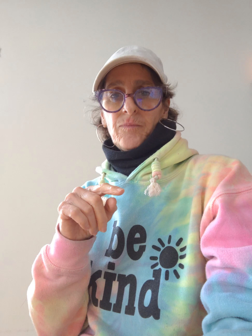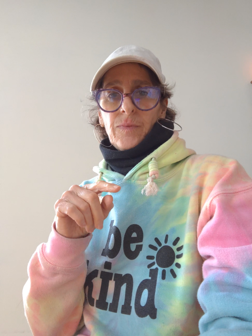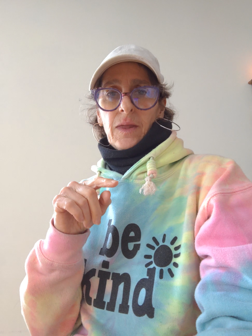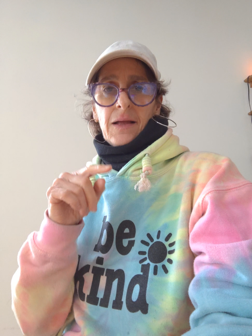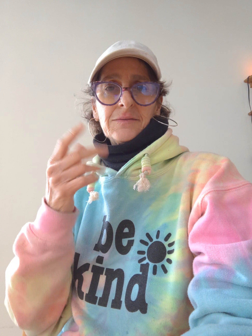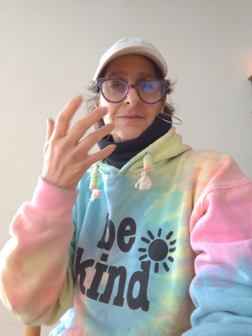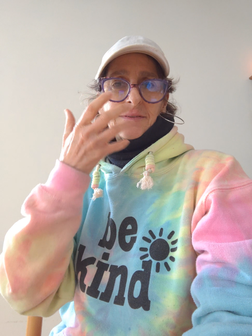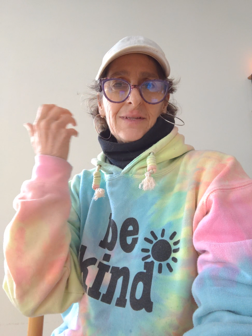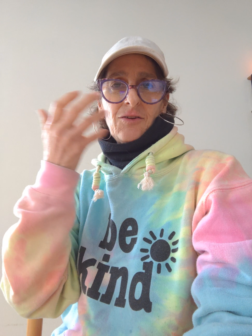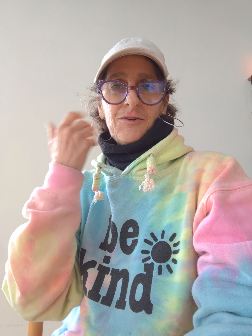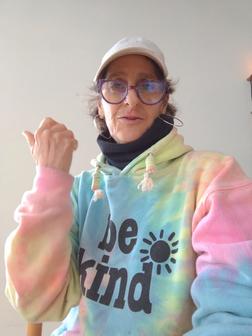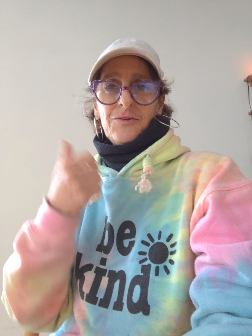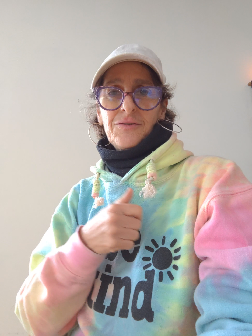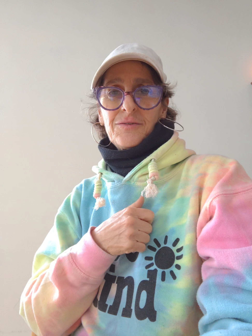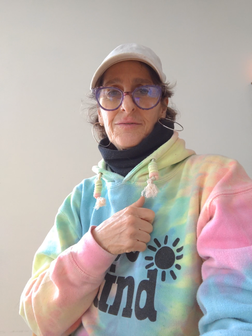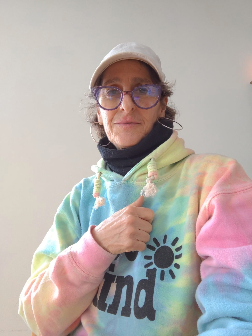tiger